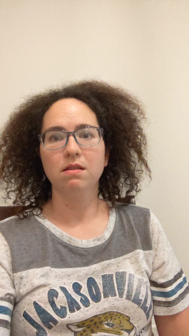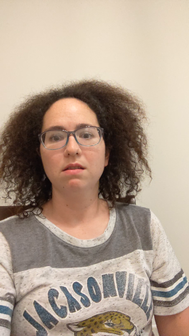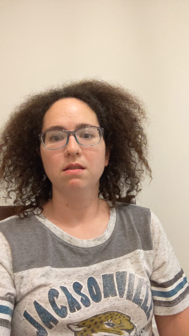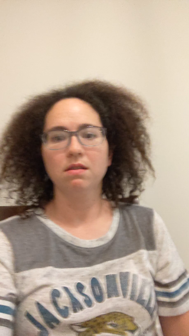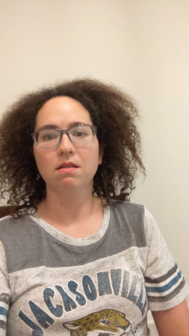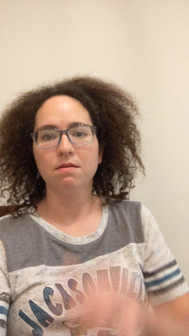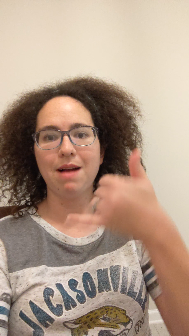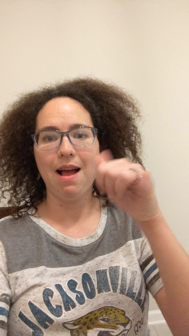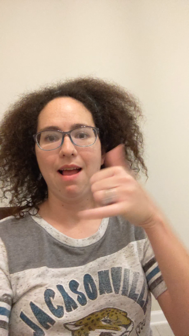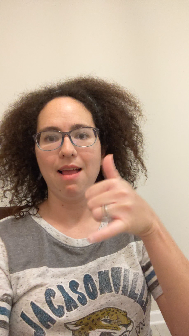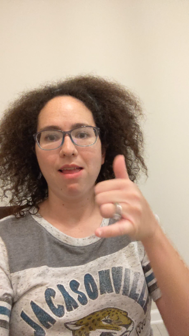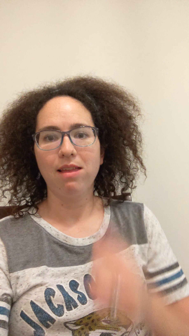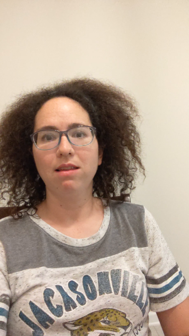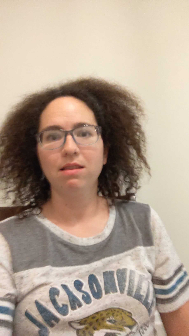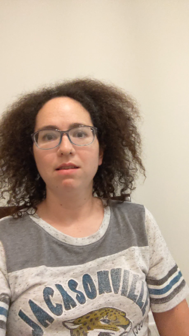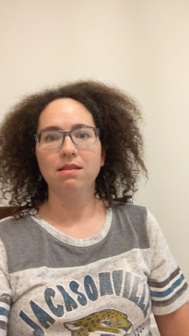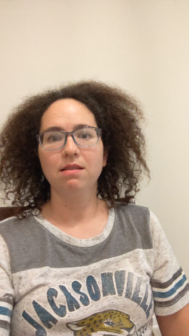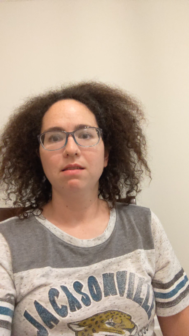party